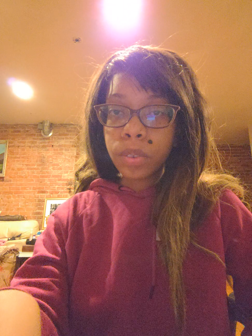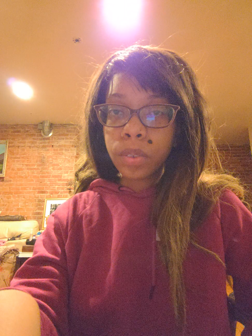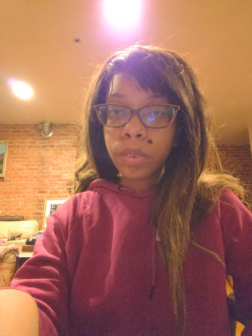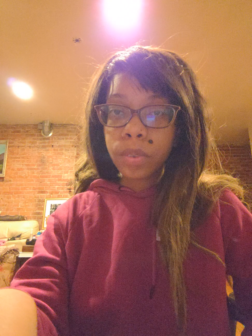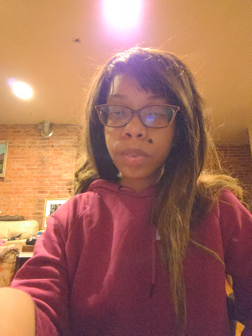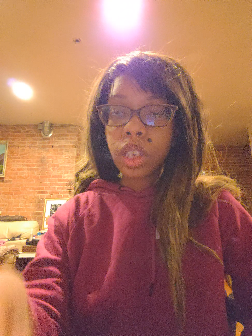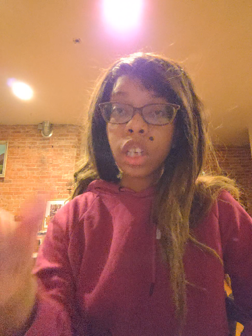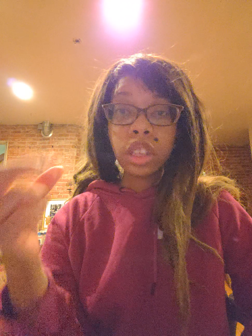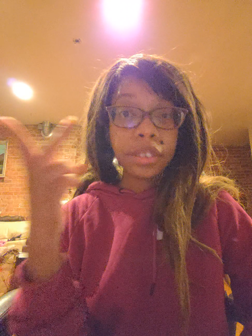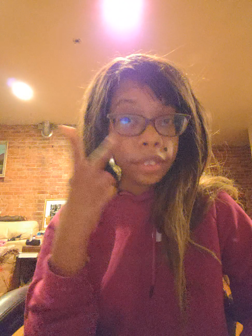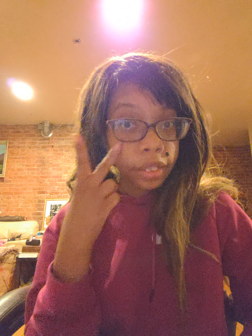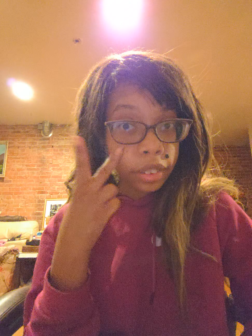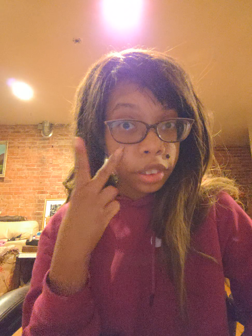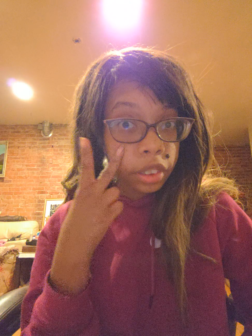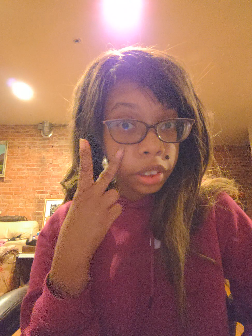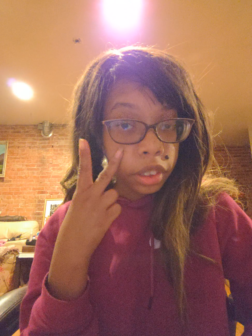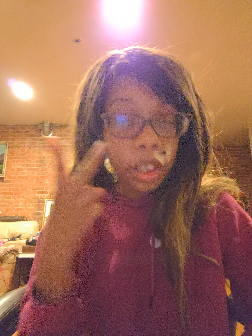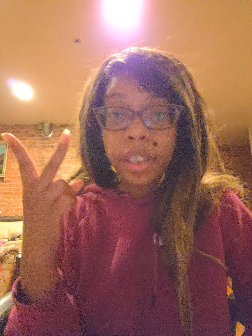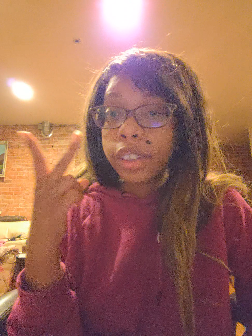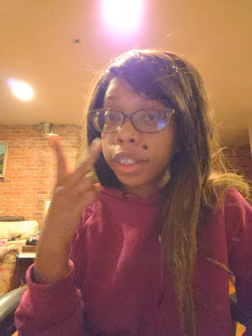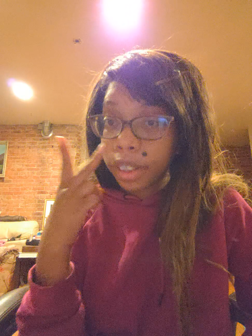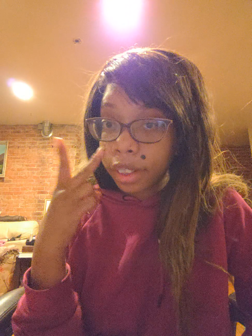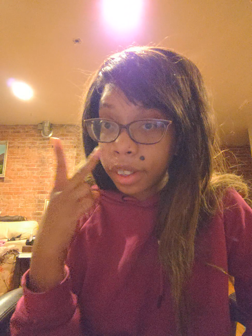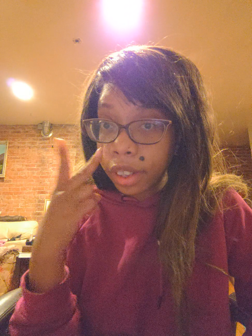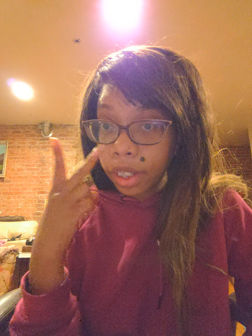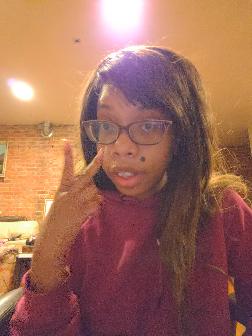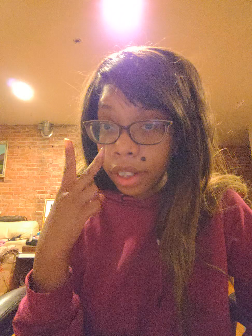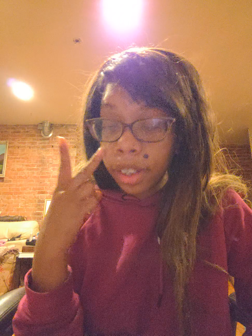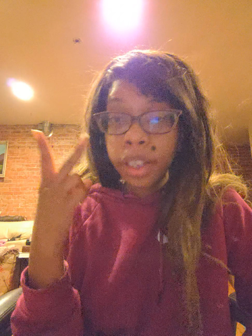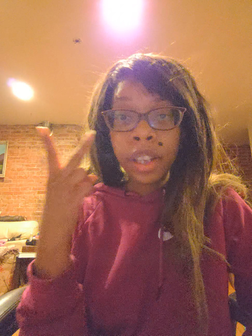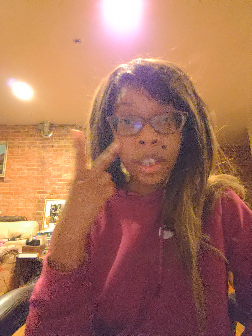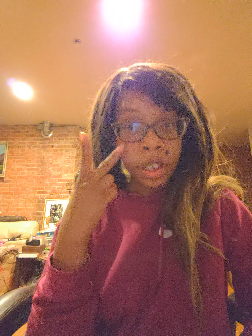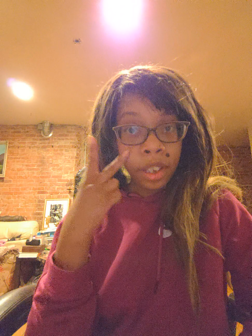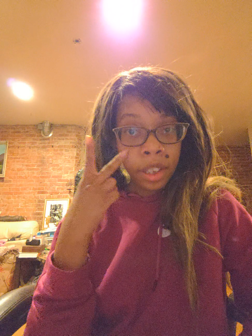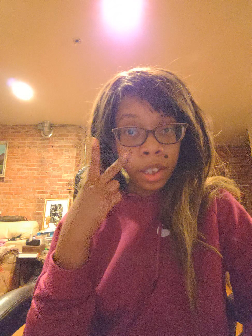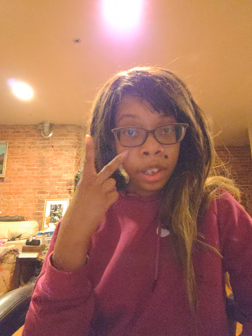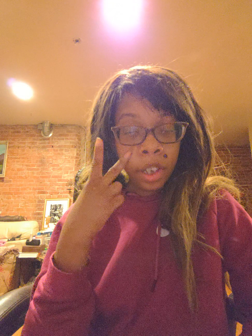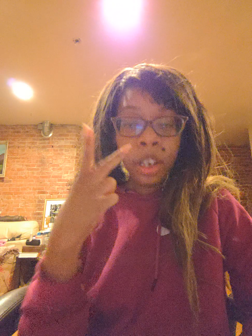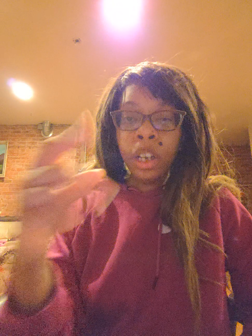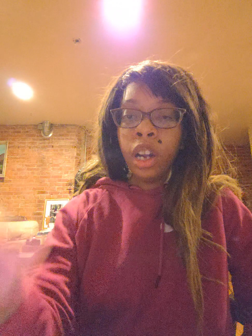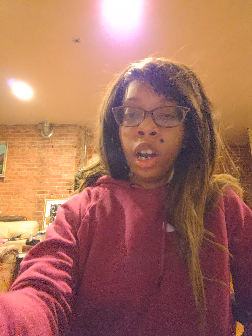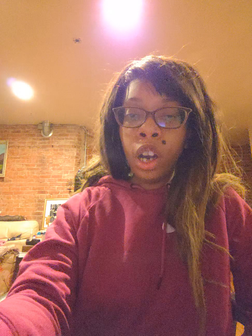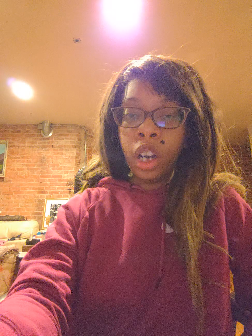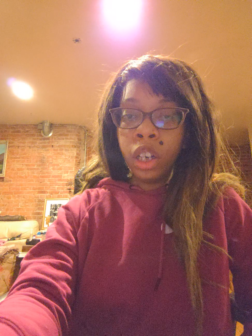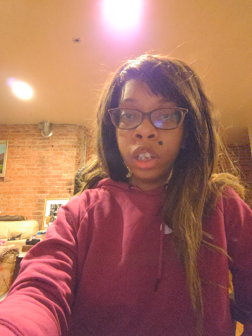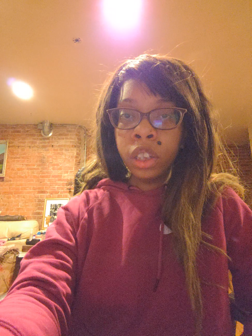see